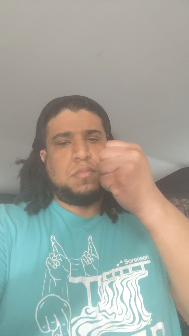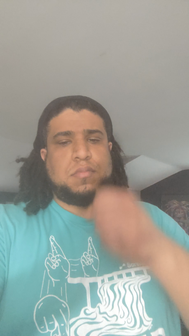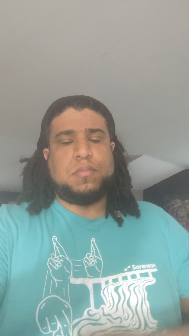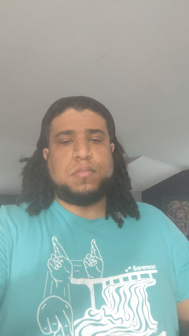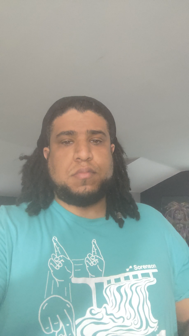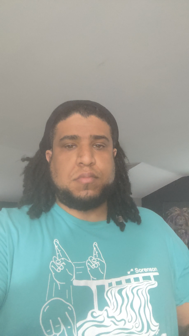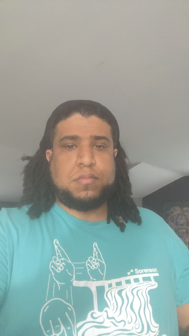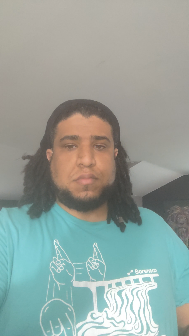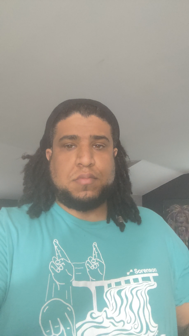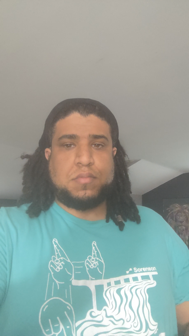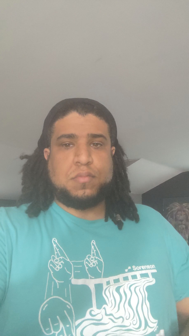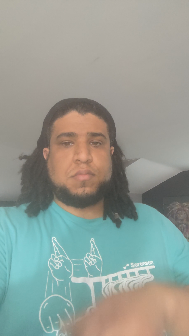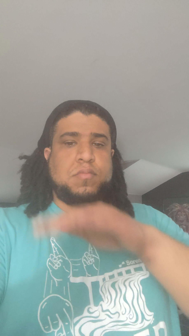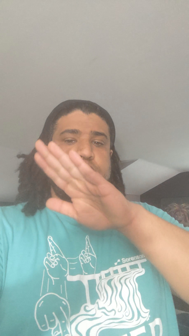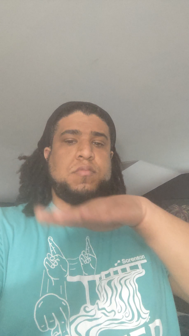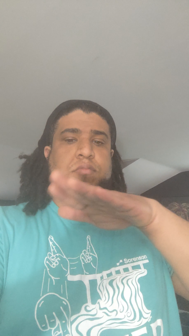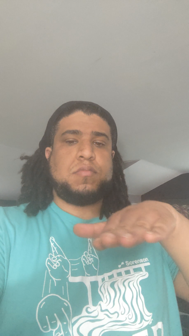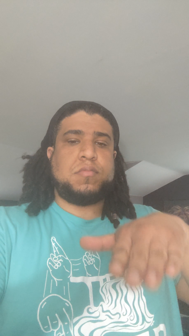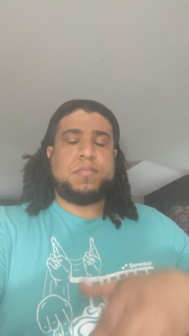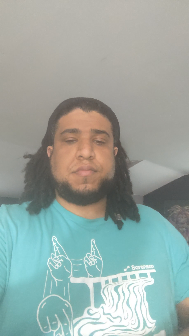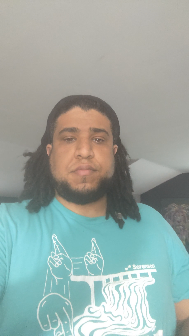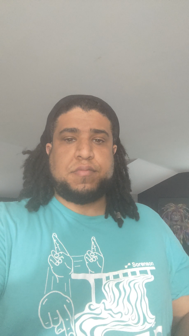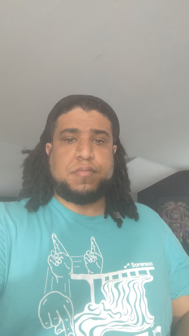children